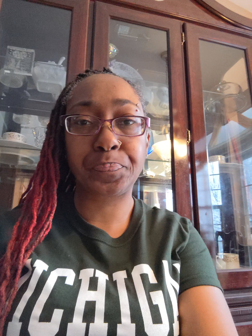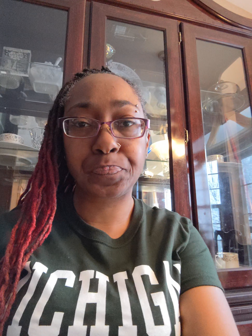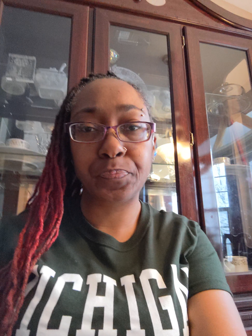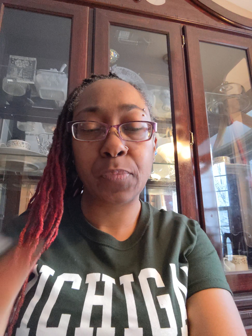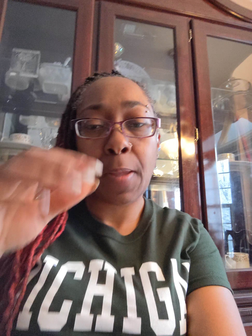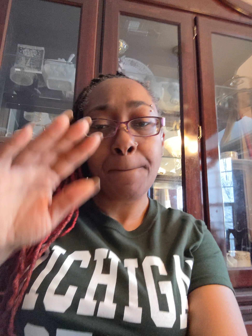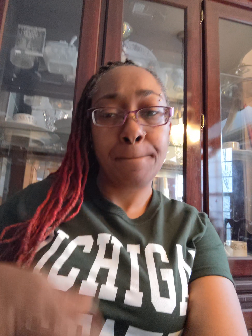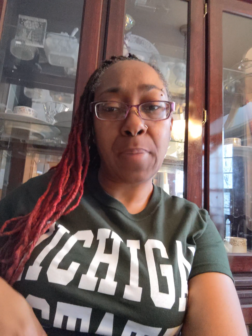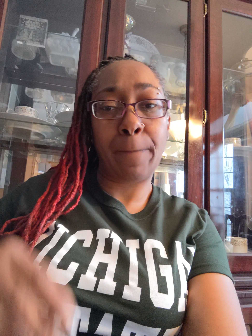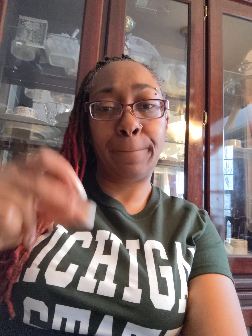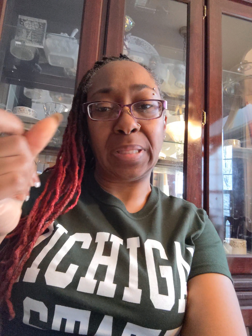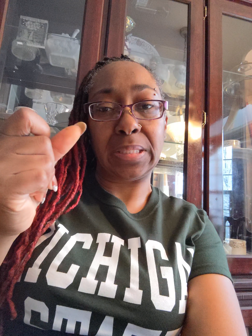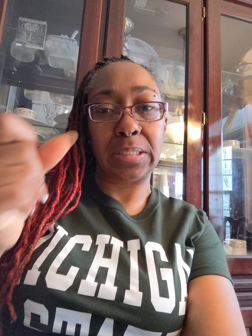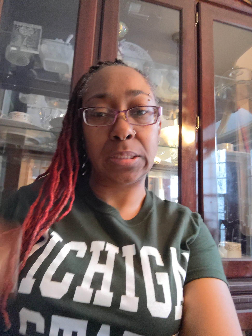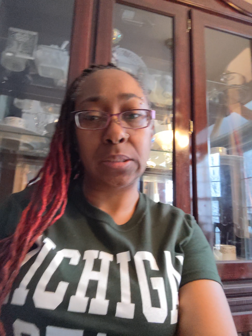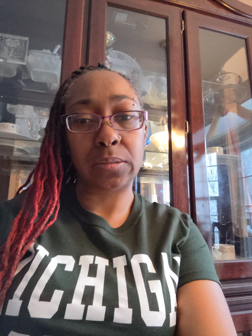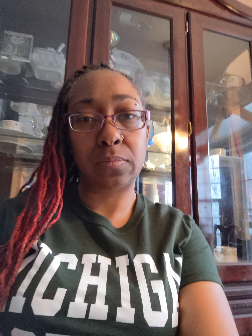puppy